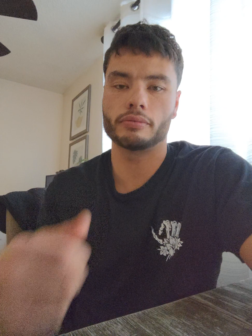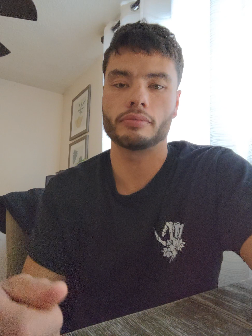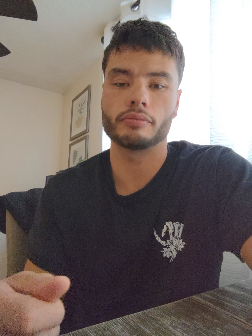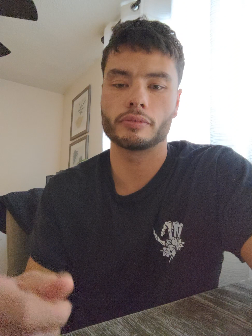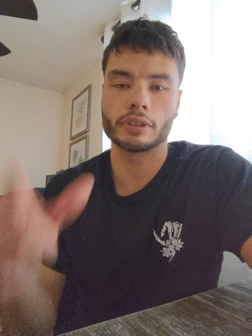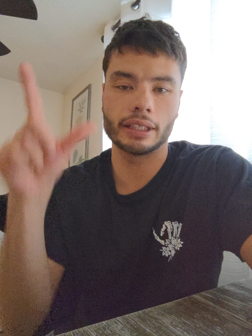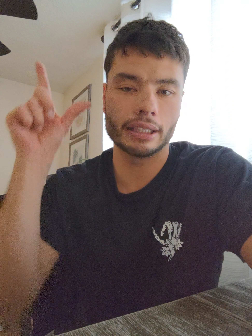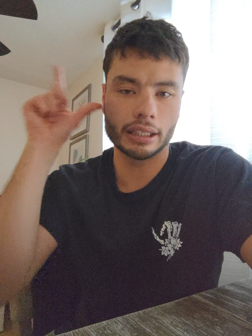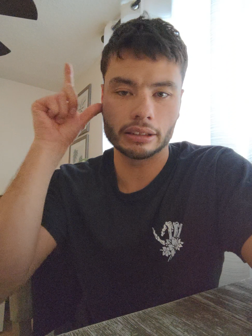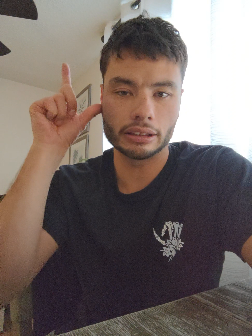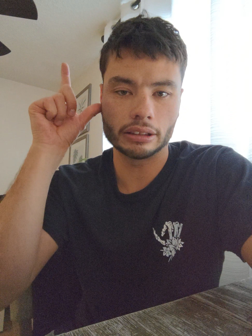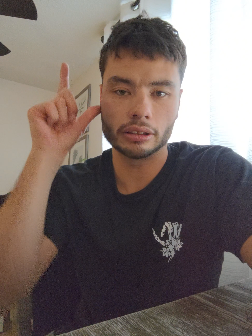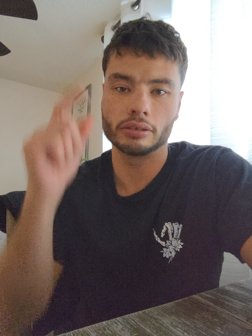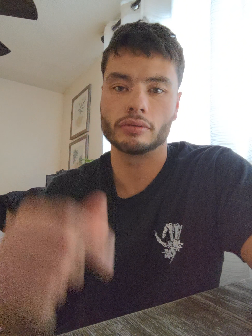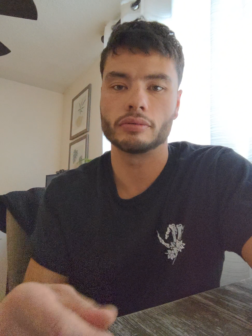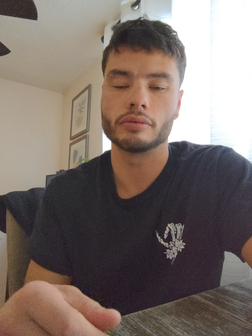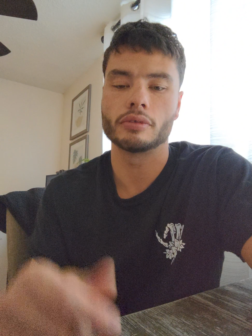listen